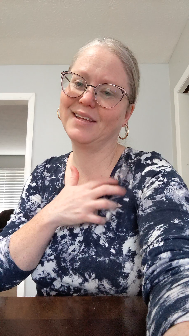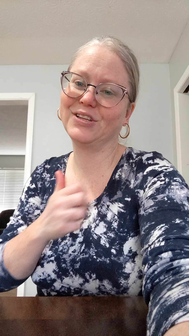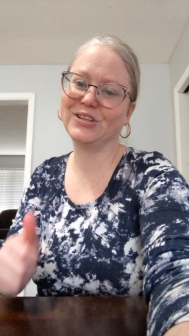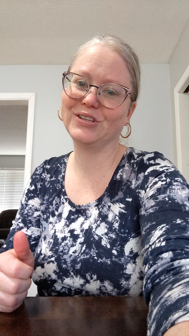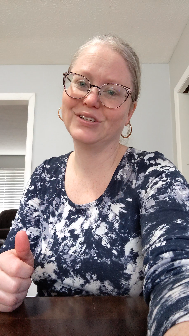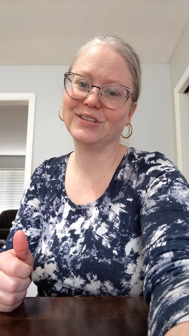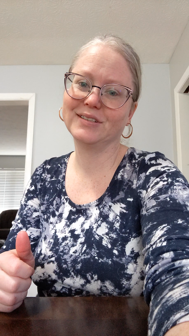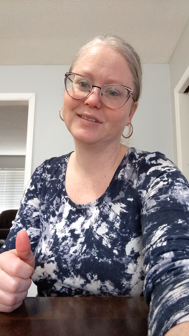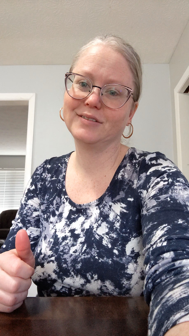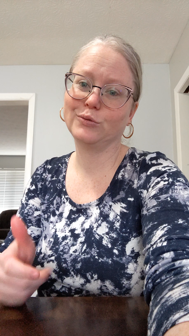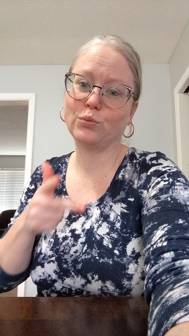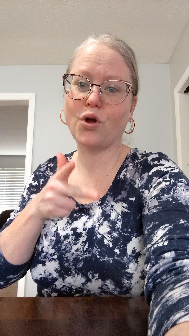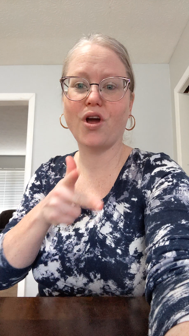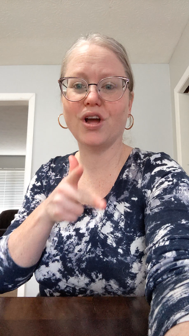garage